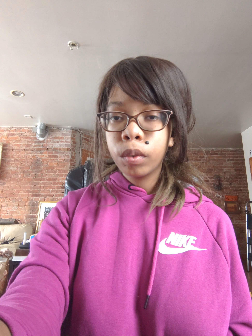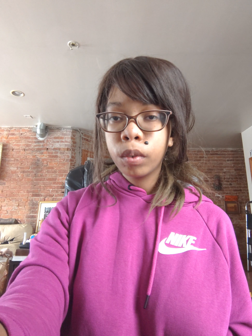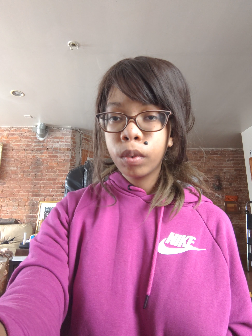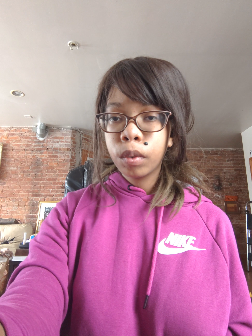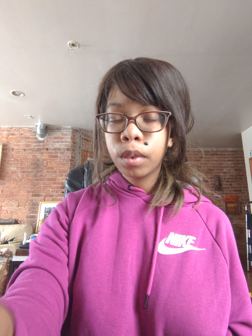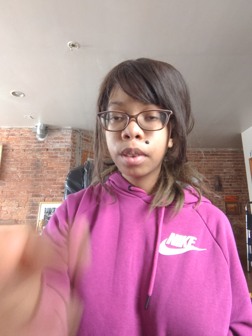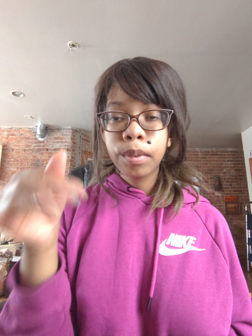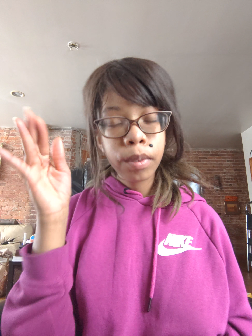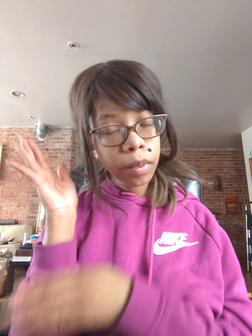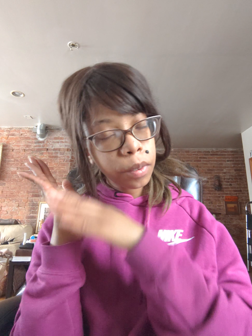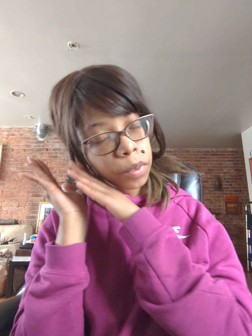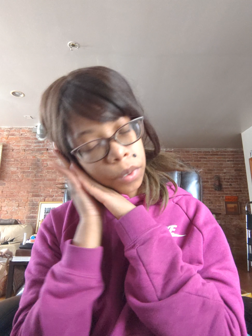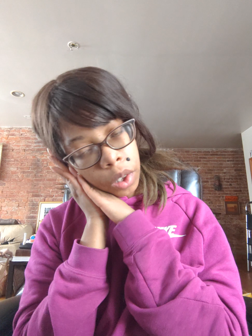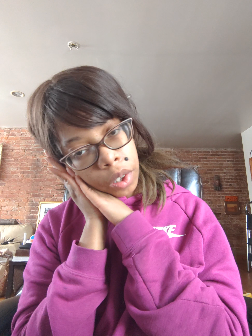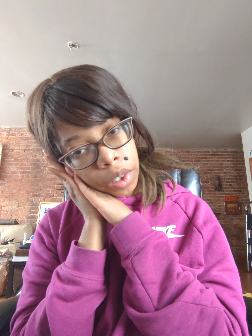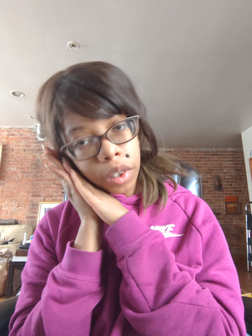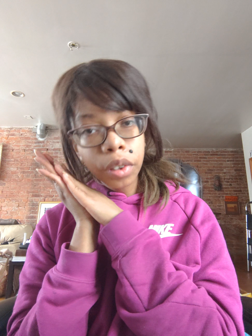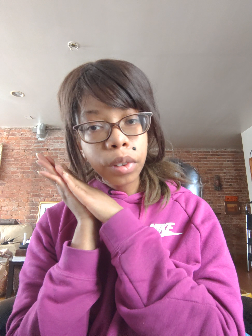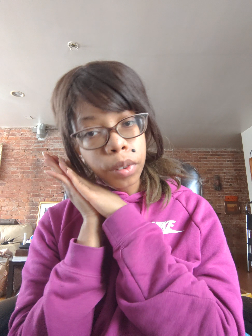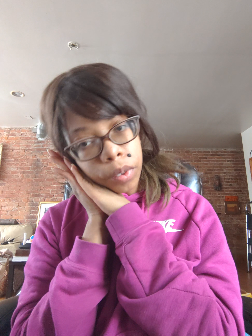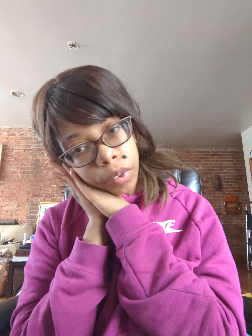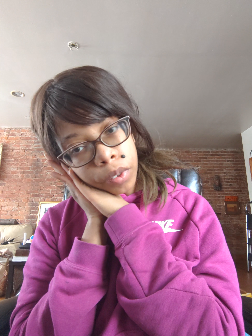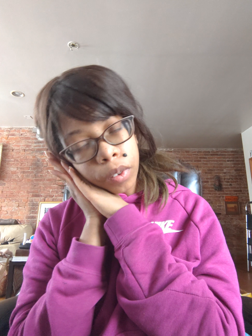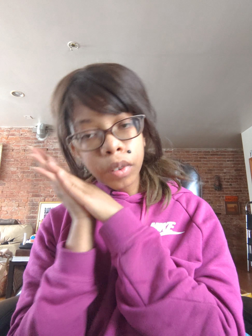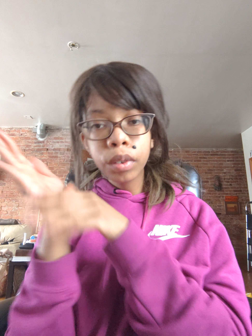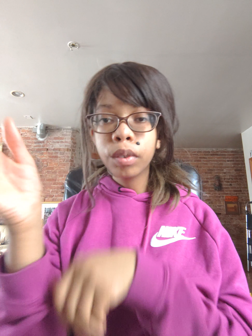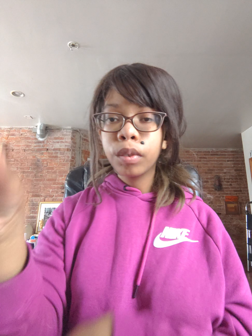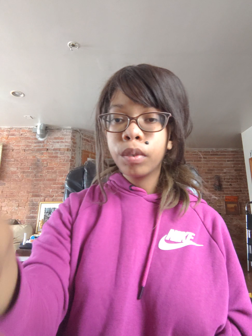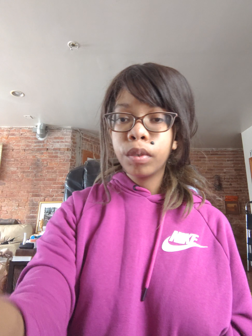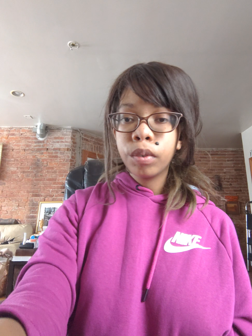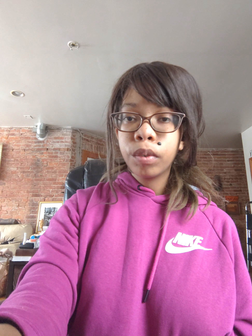bed